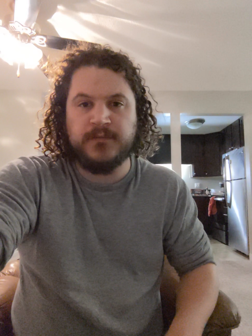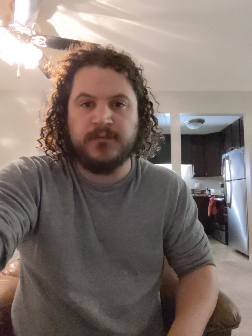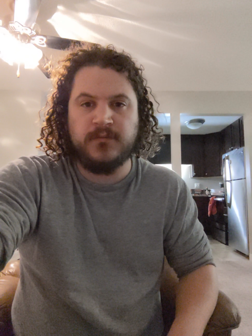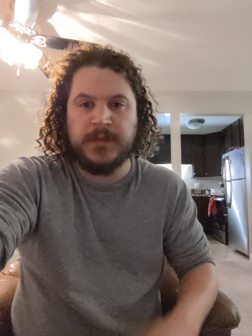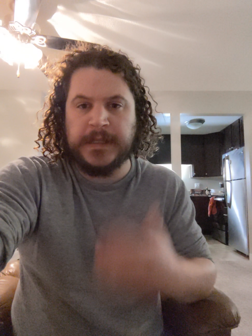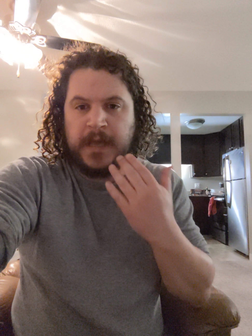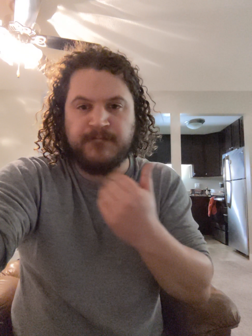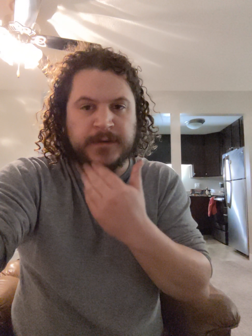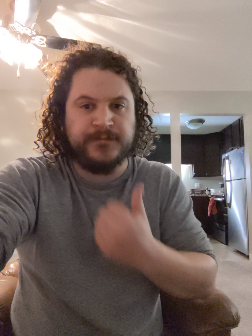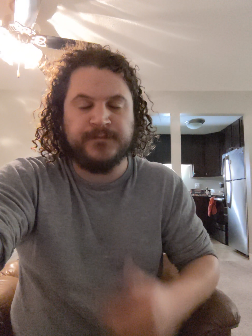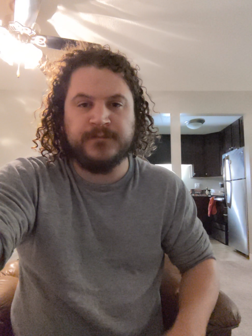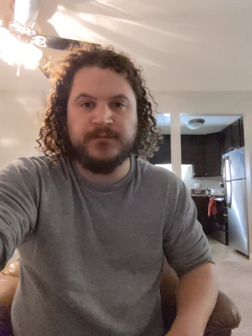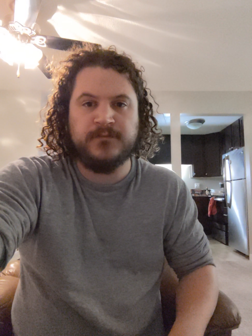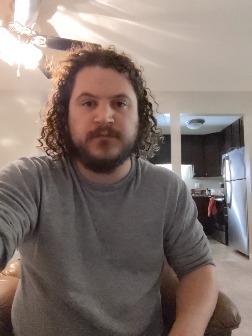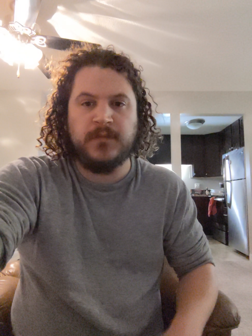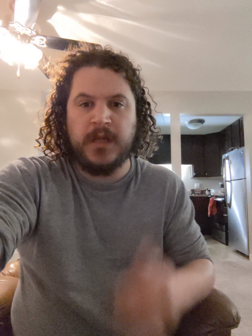napkin